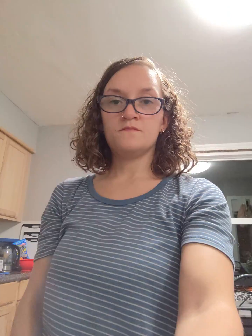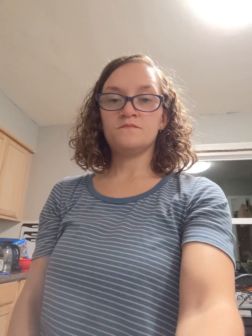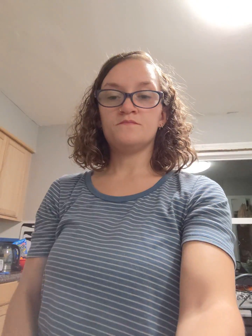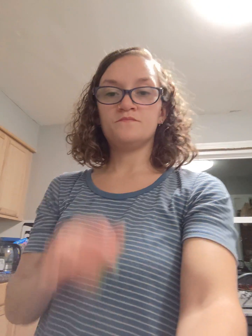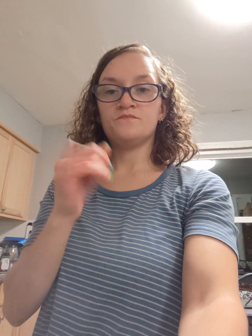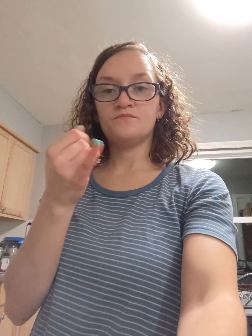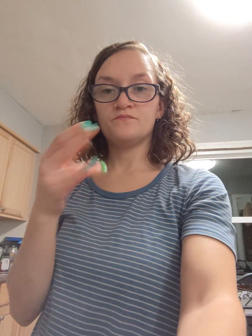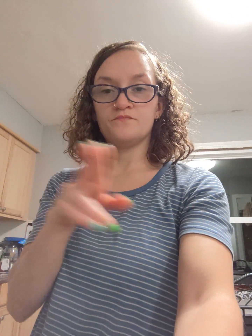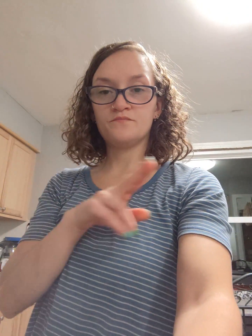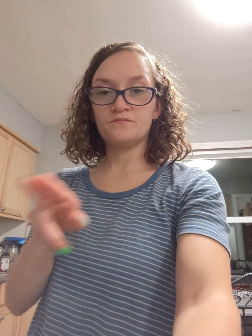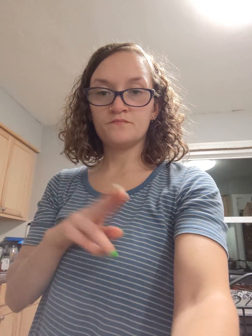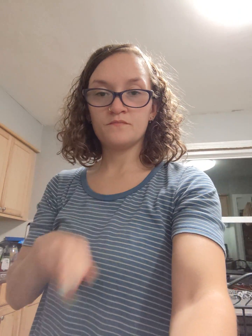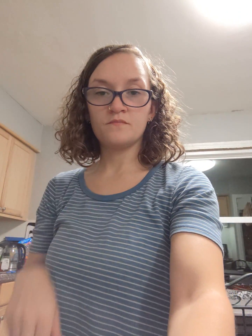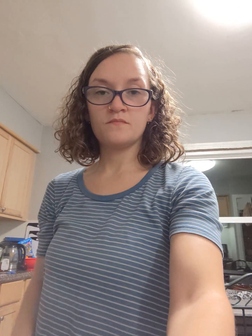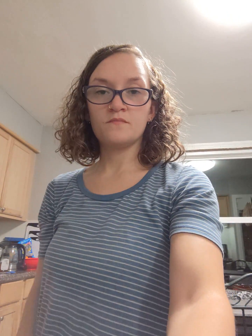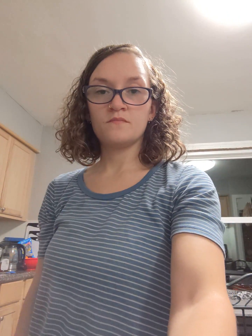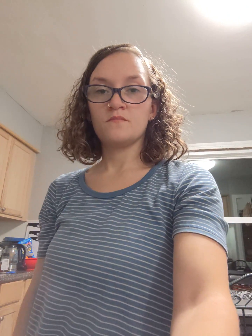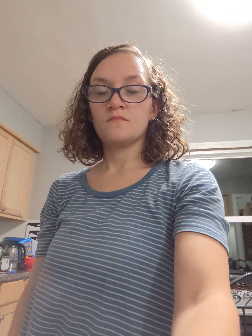jelly